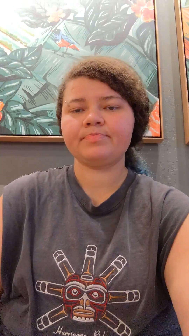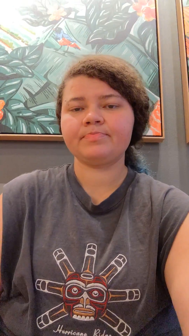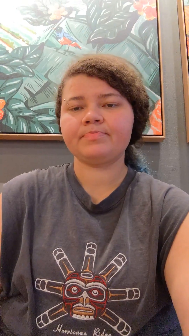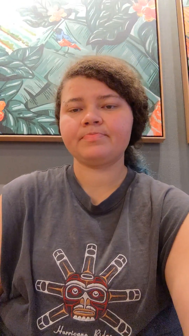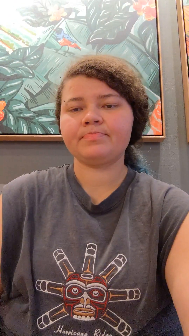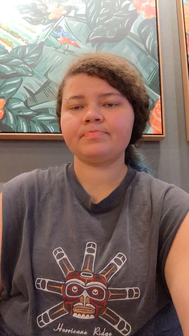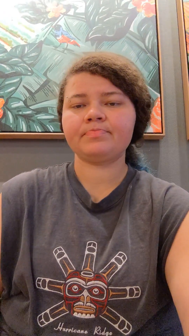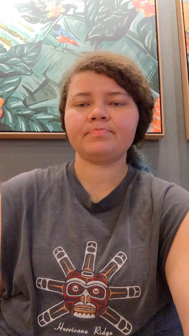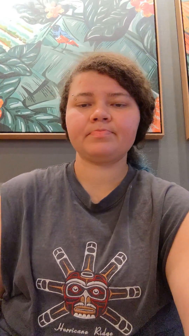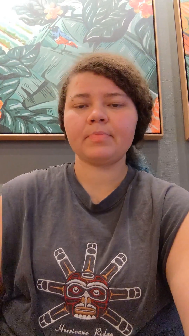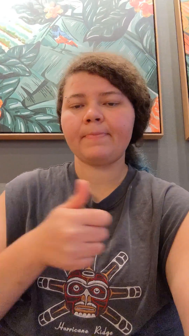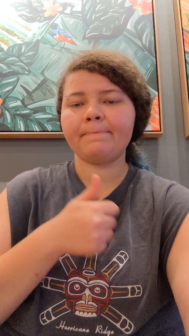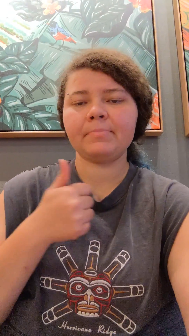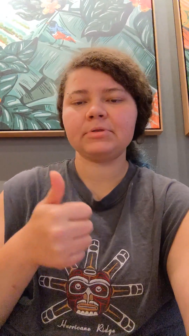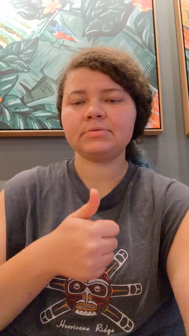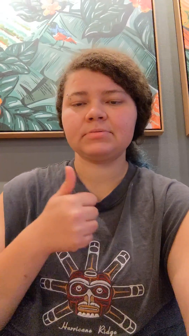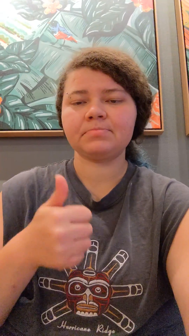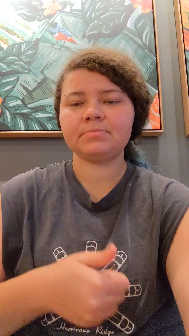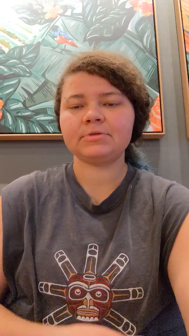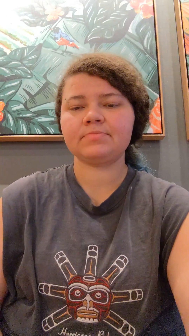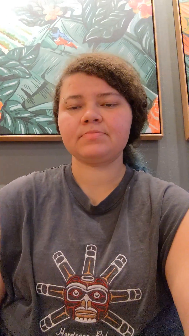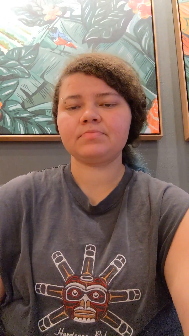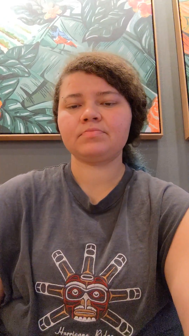basement